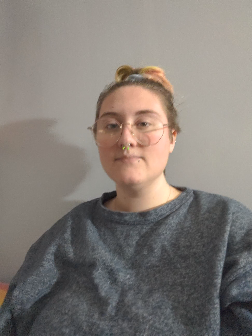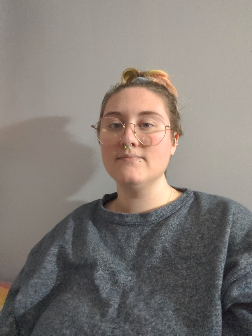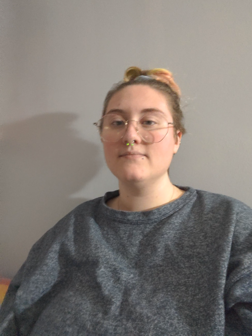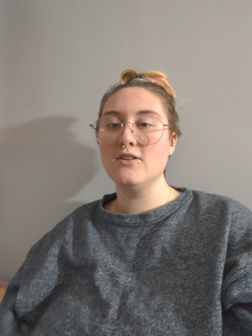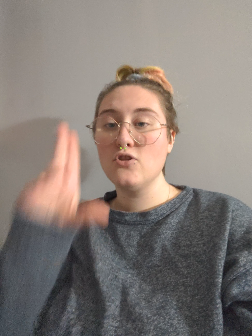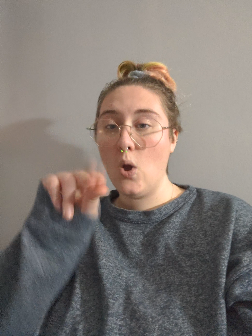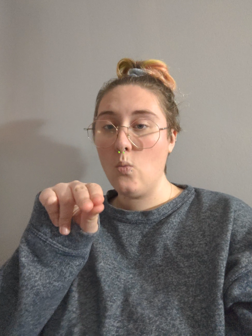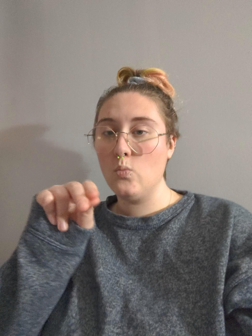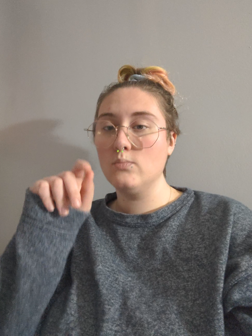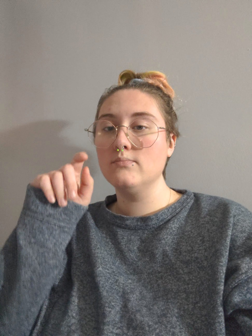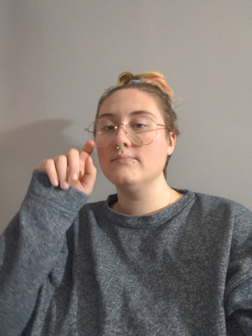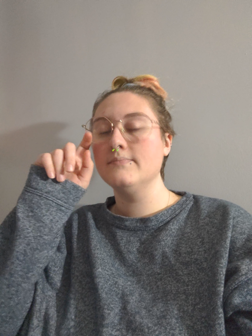no